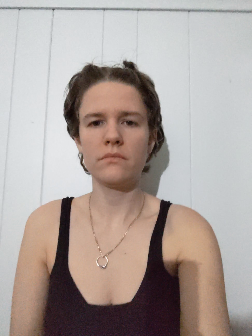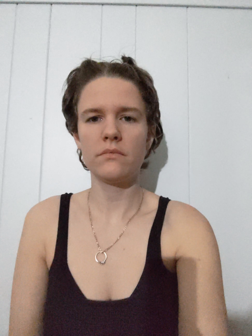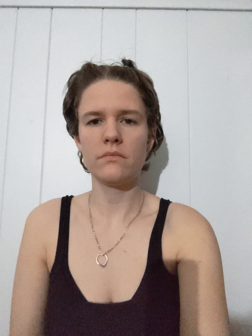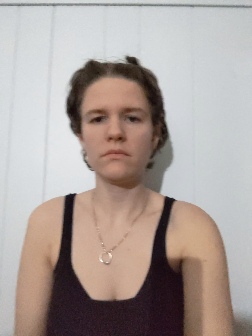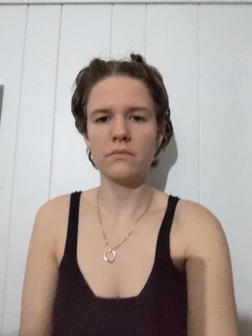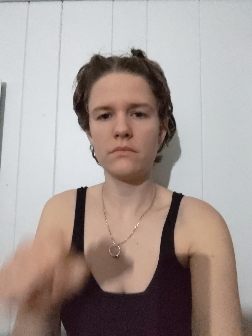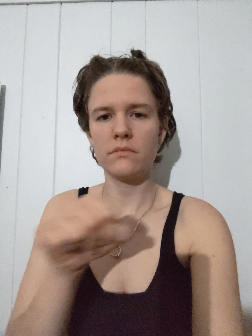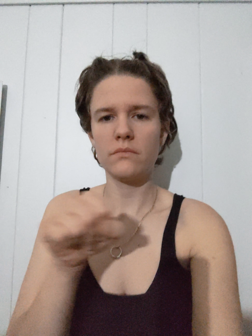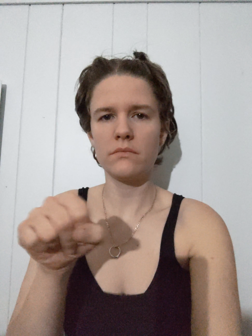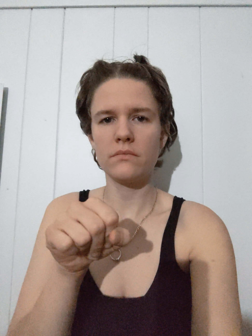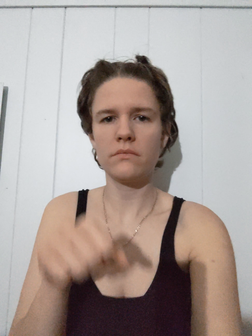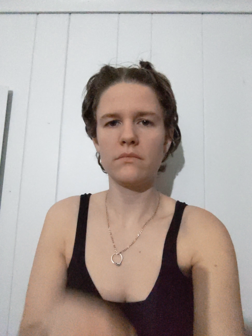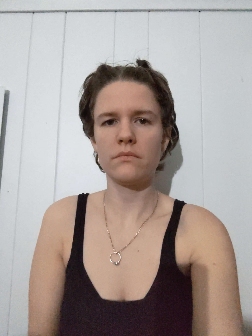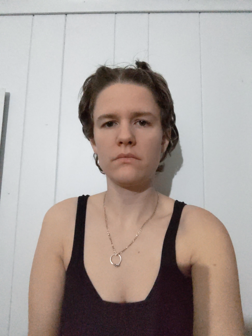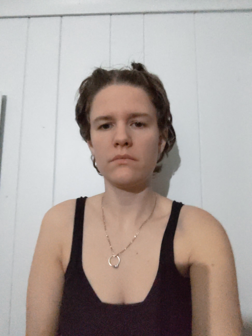shoe